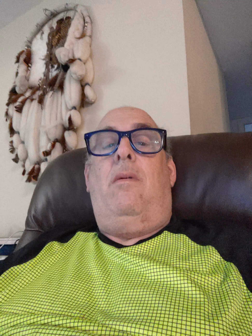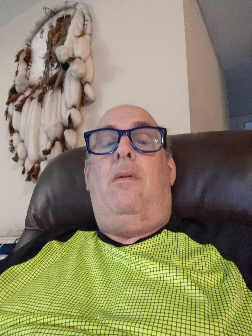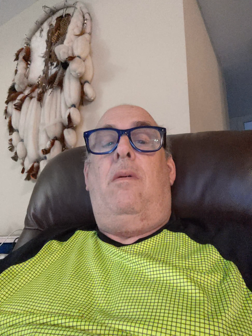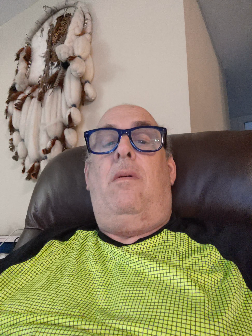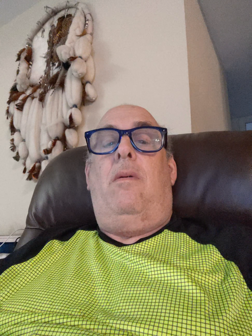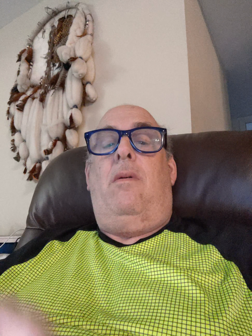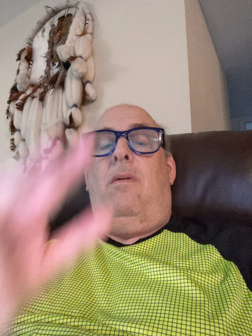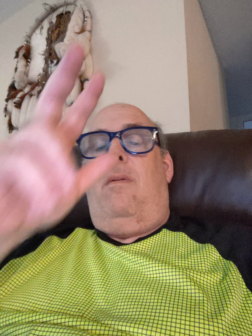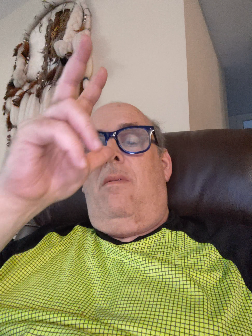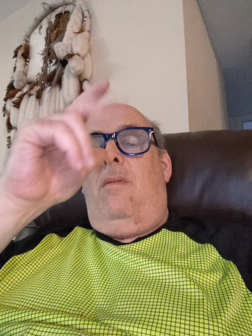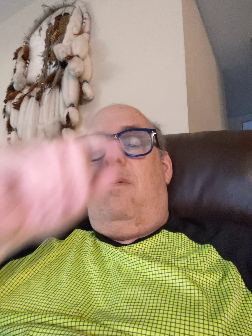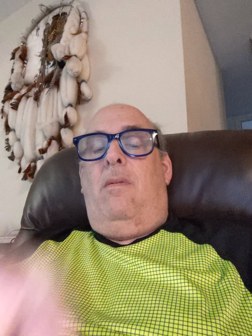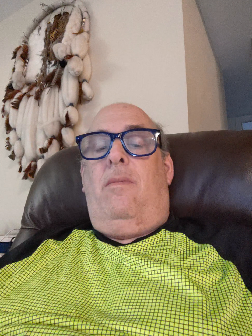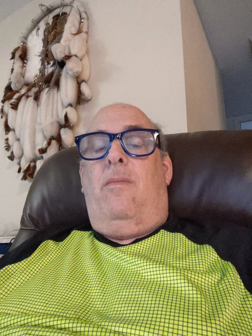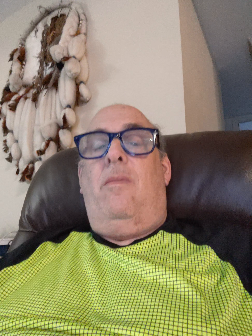bug